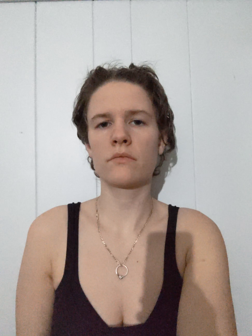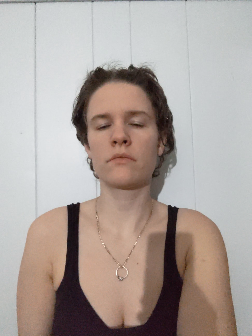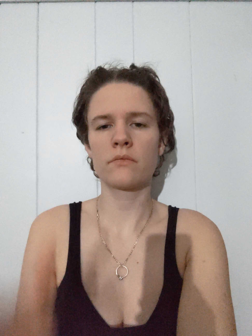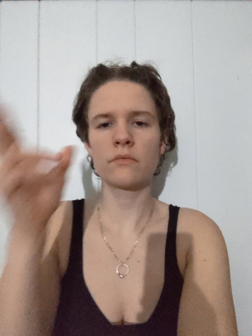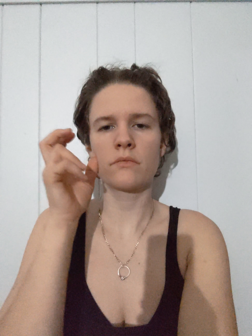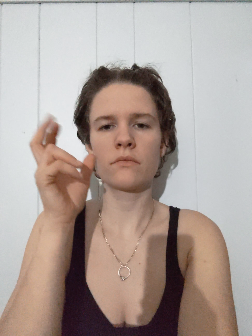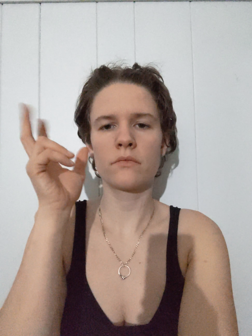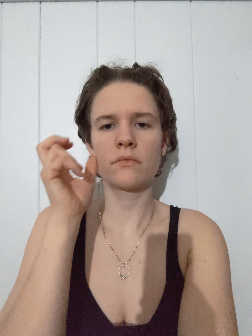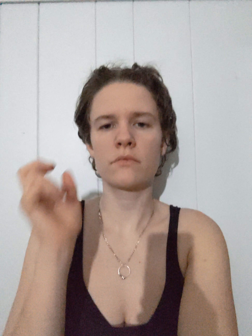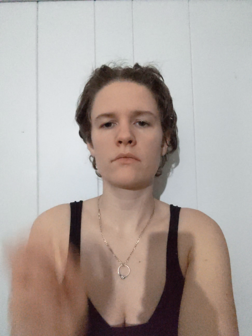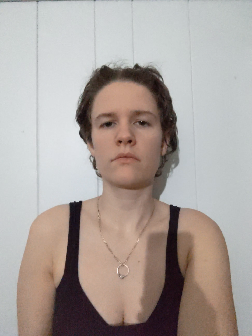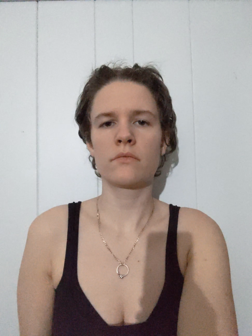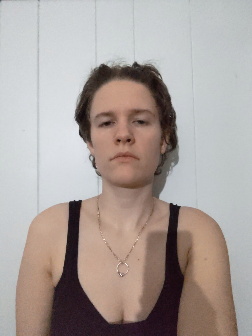hear